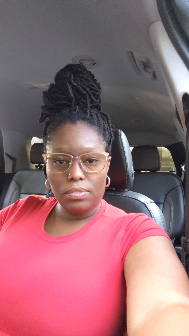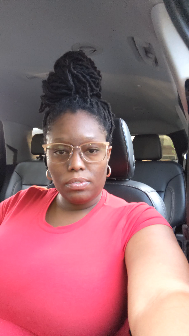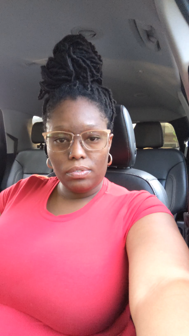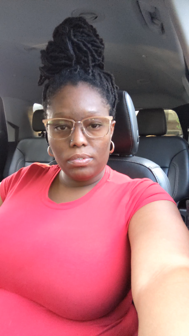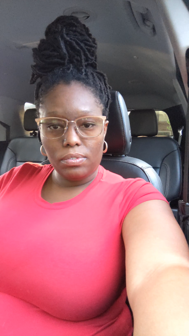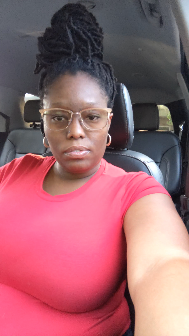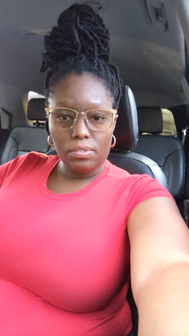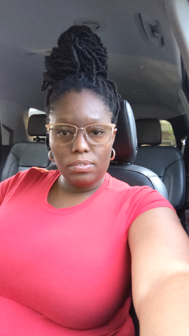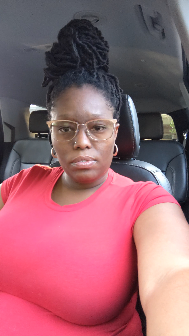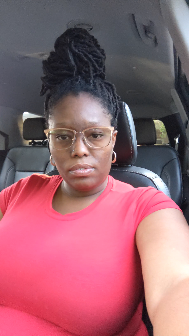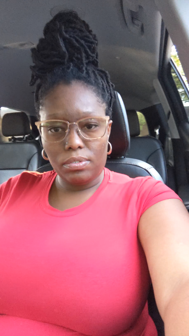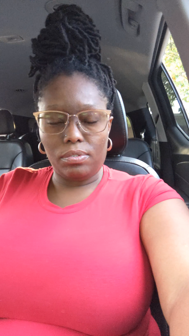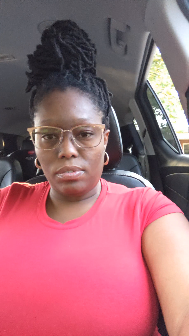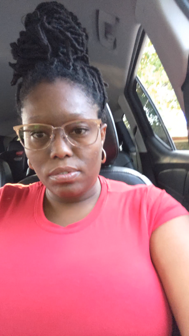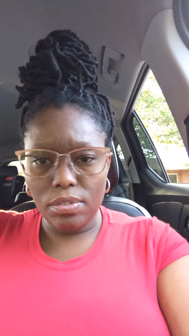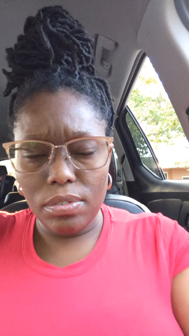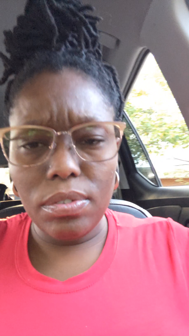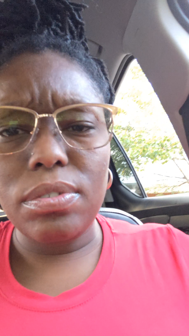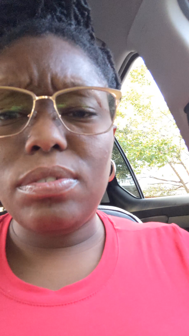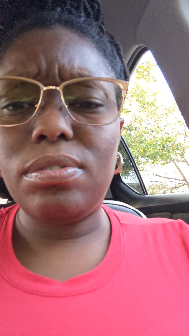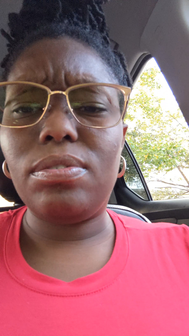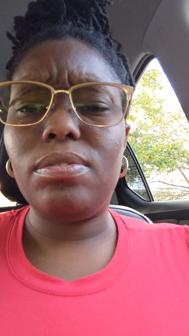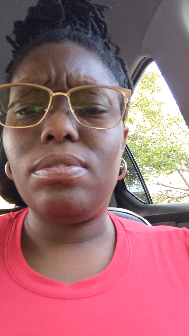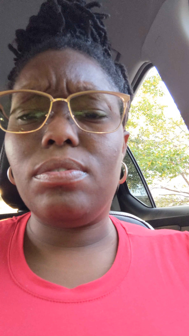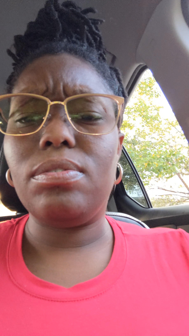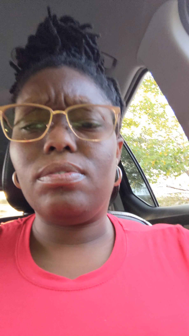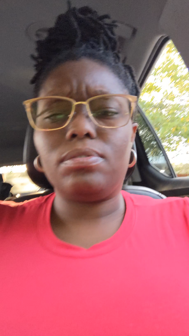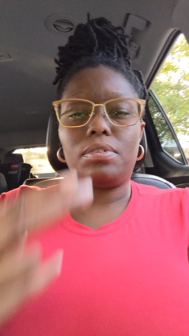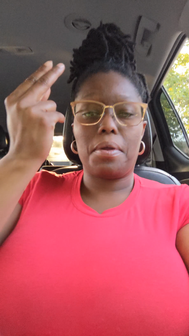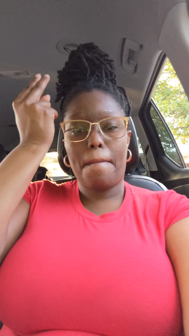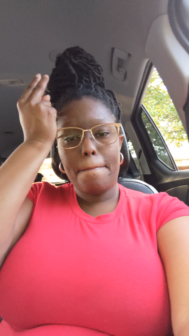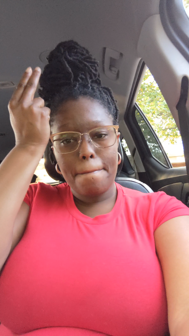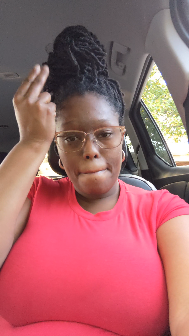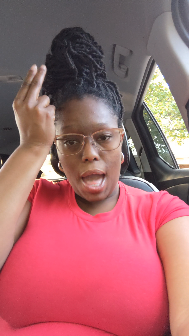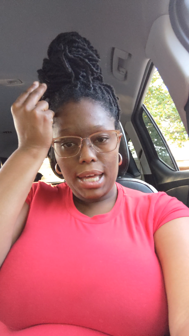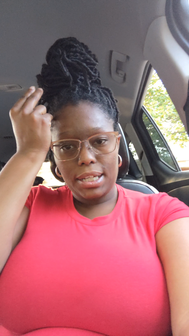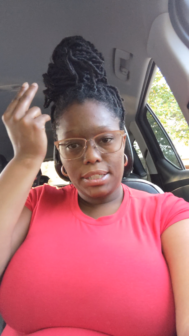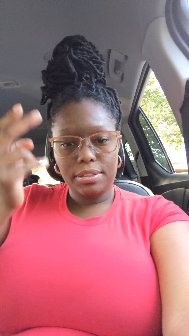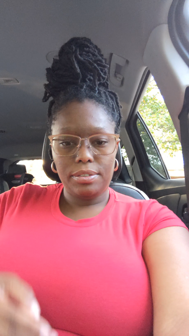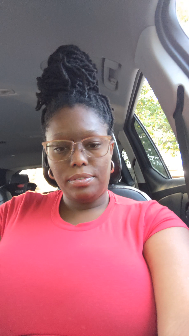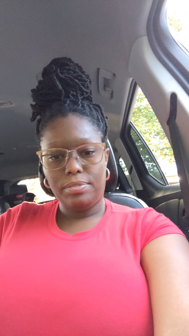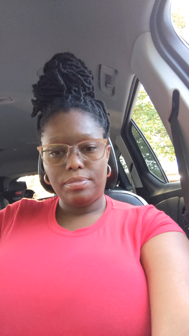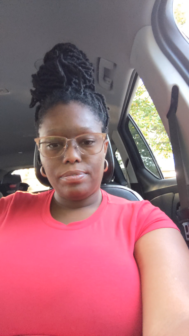bunny